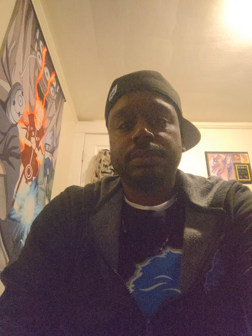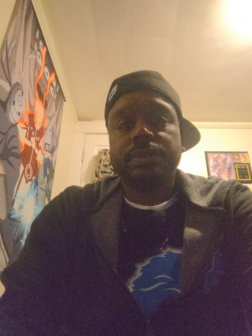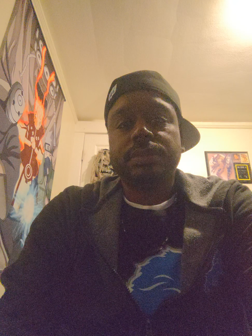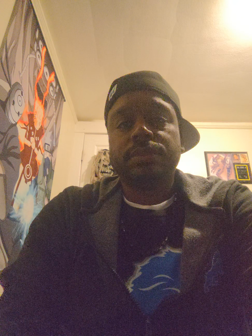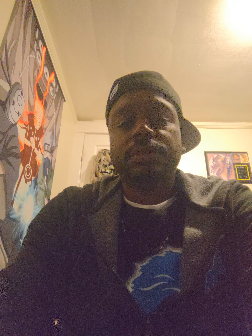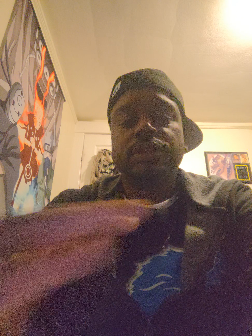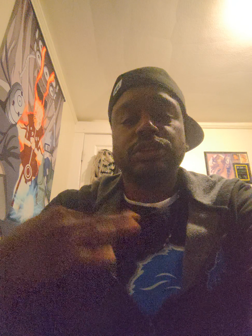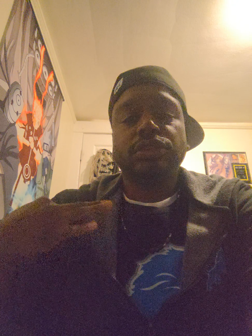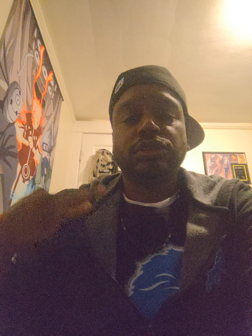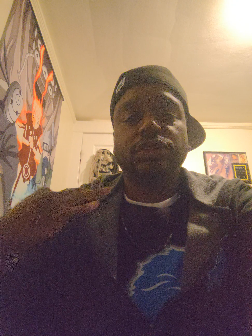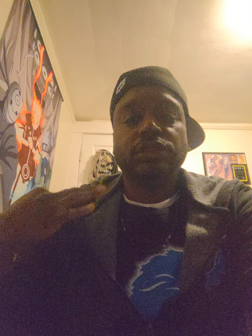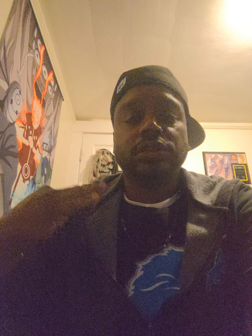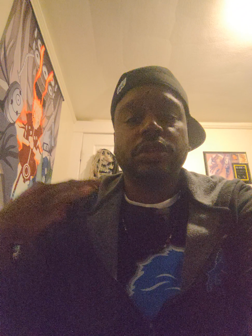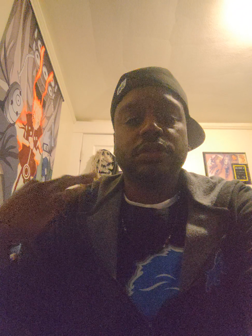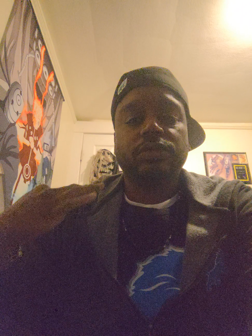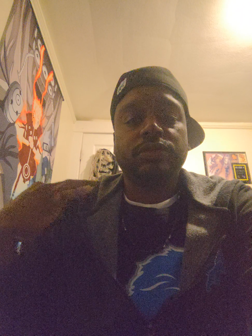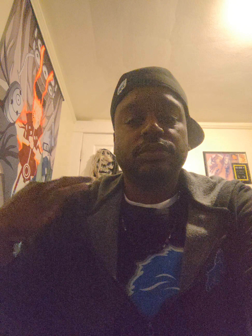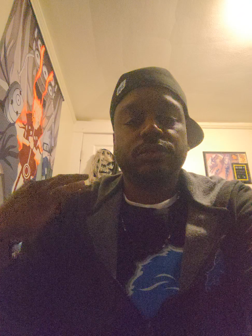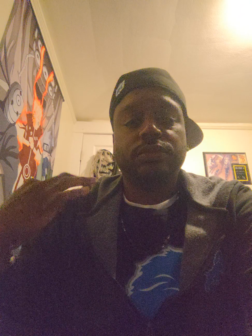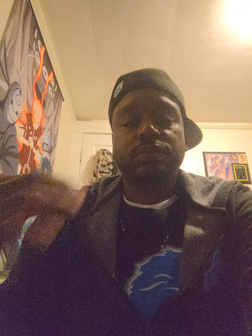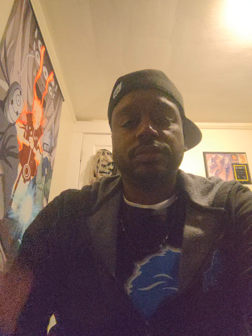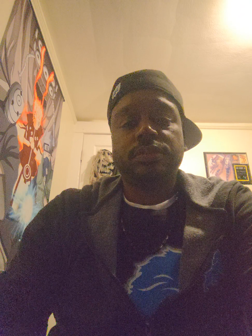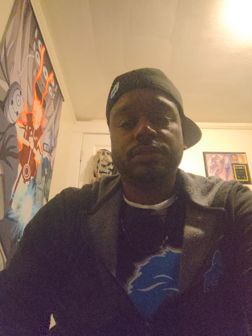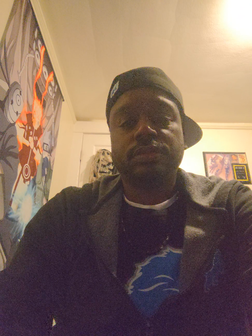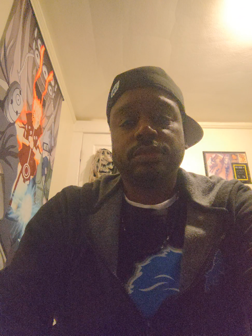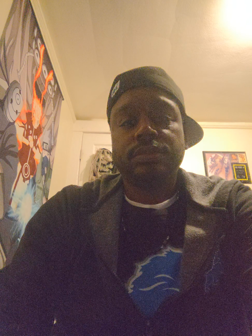shirt